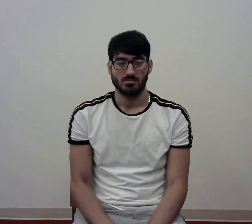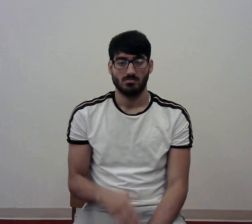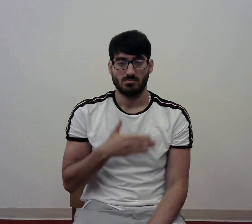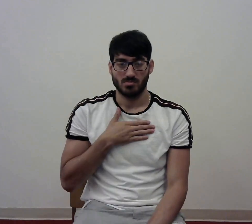mən